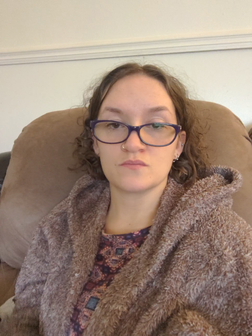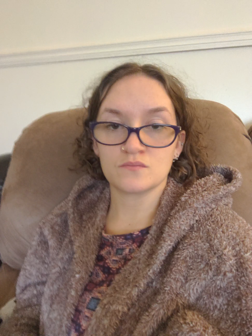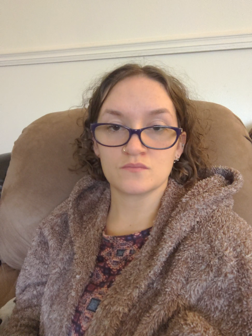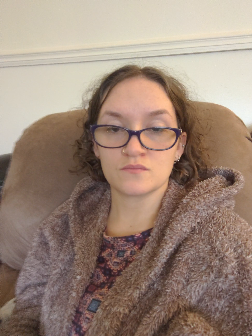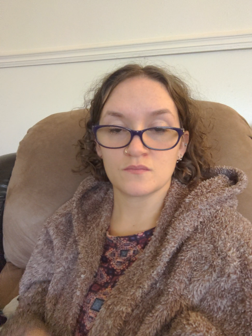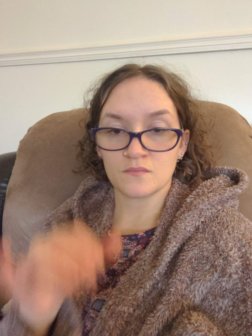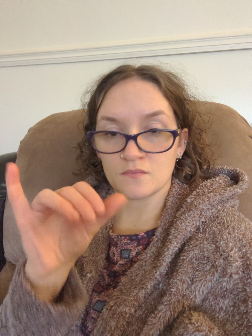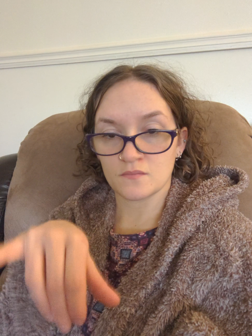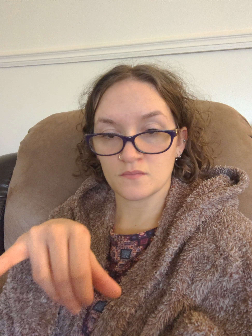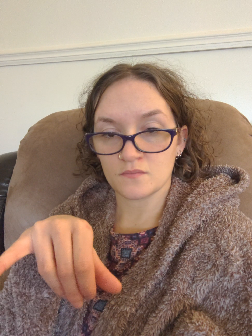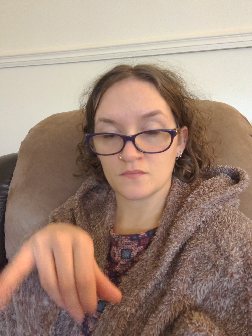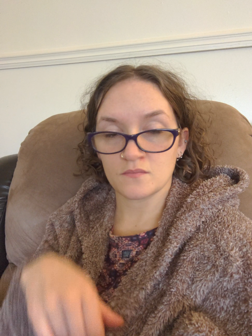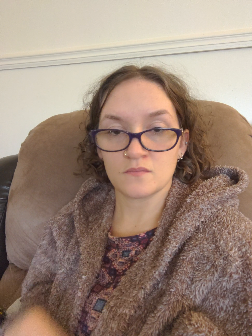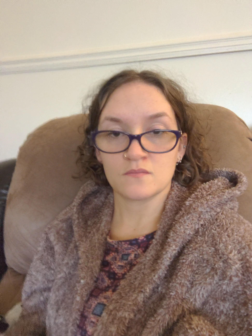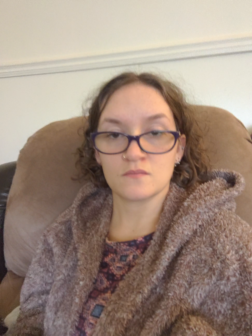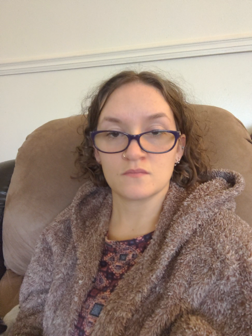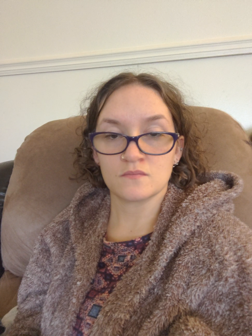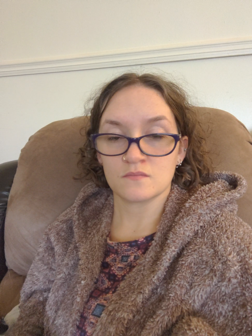that